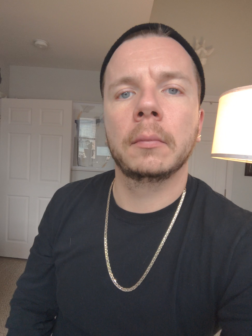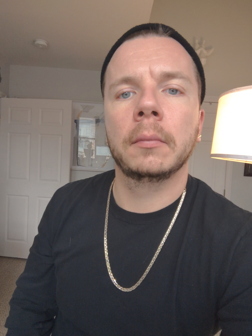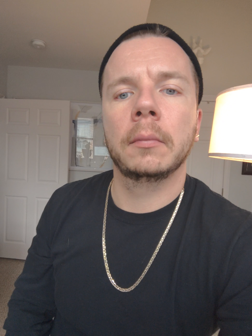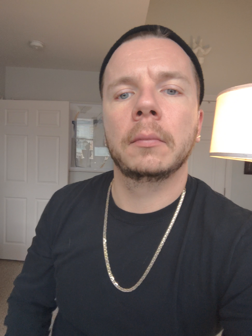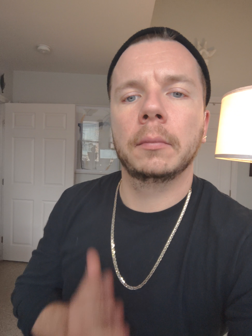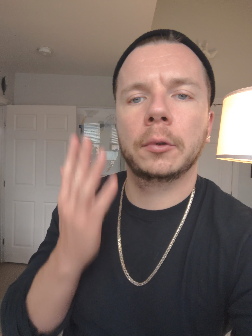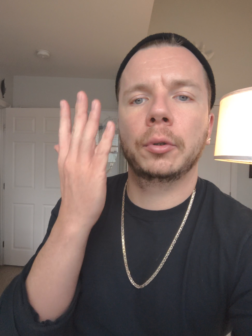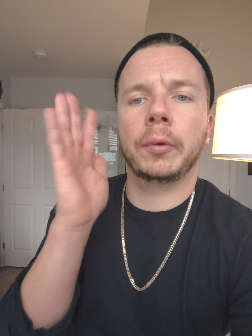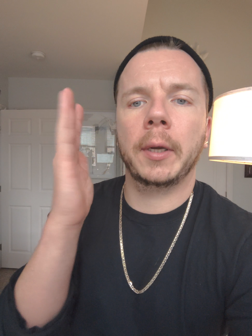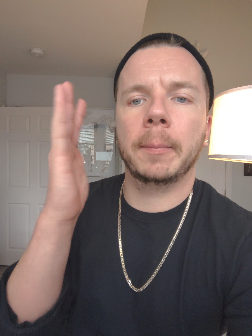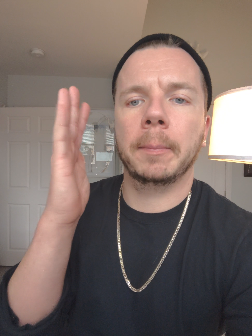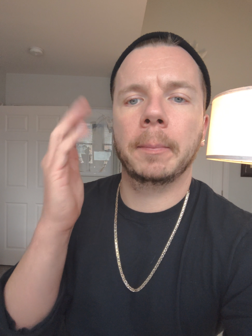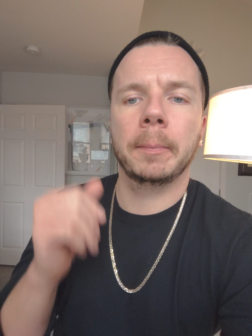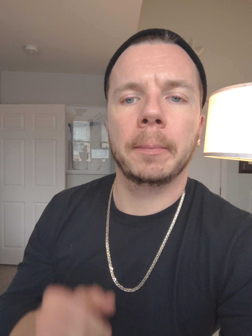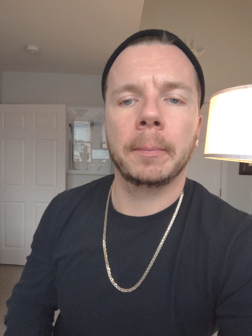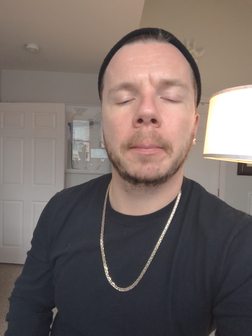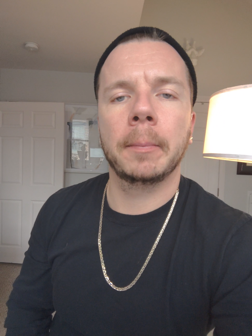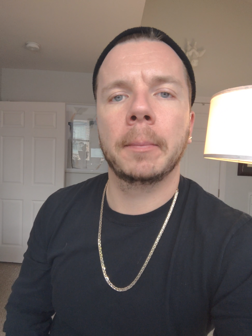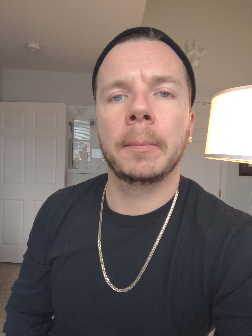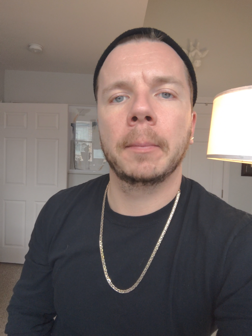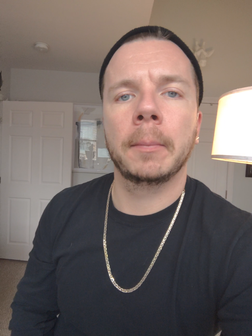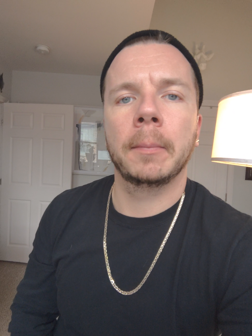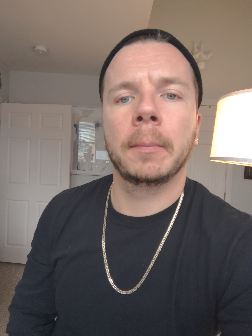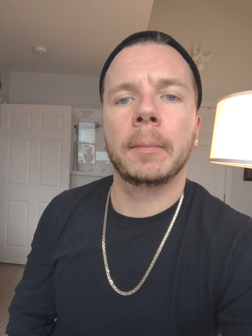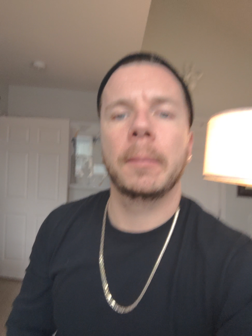tree